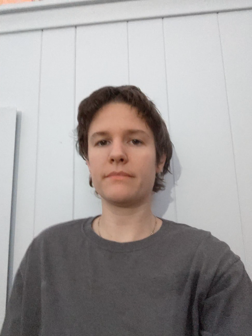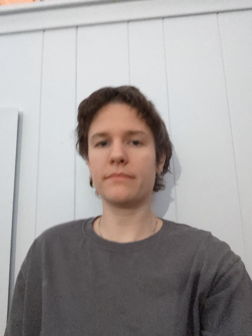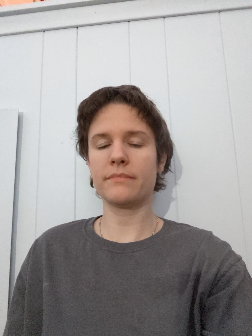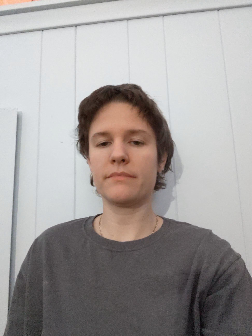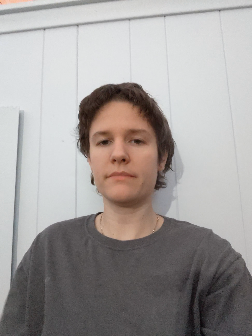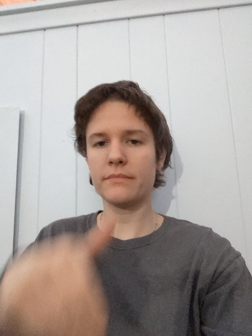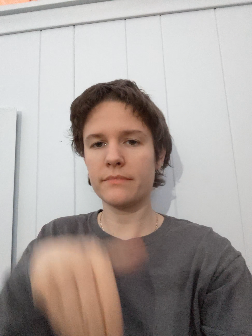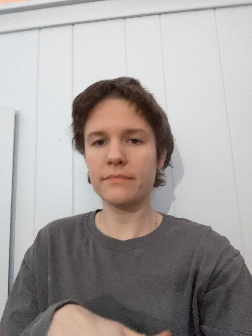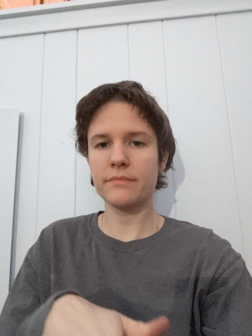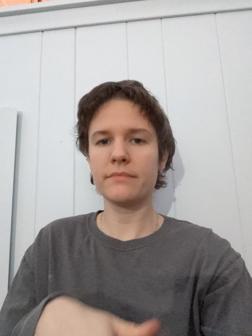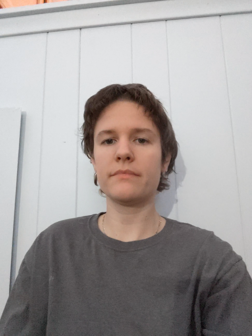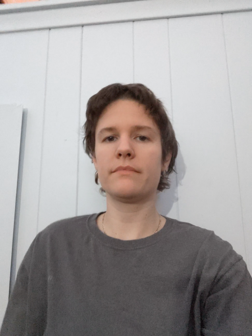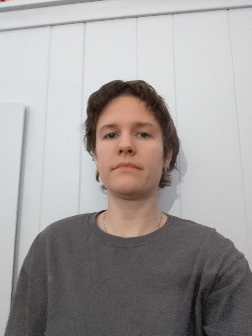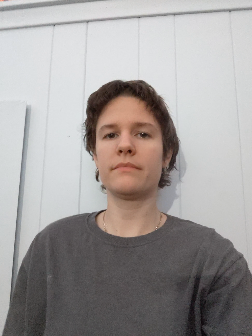night